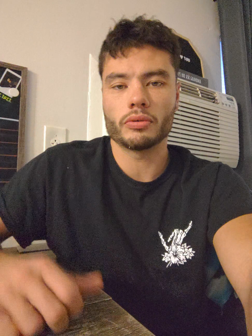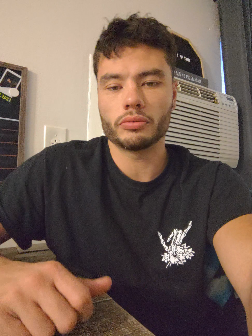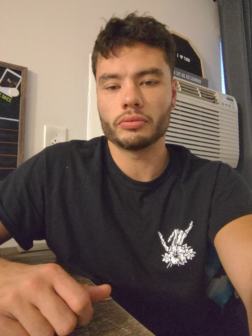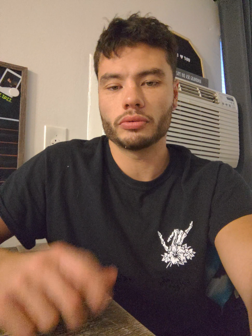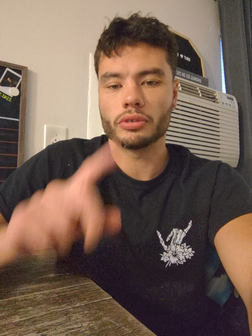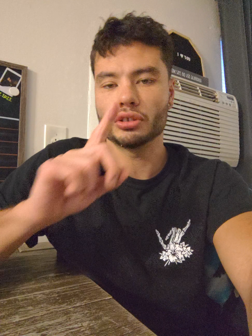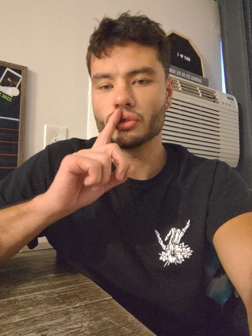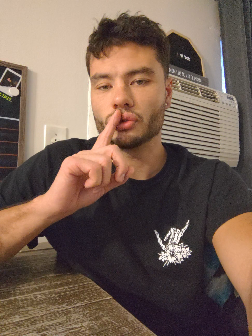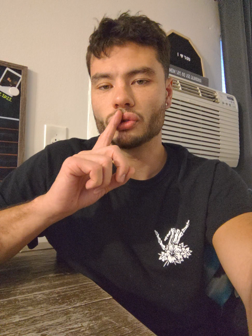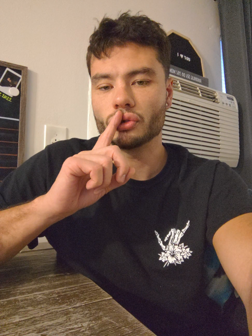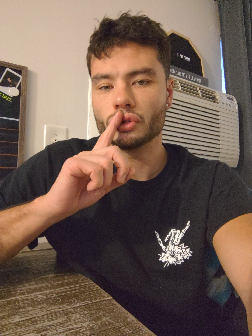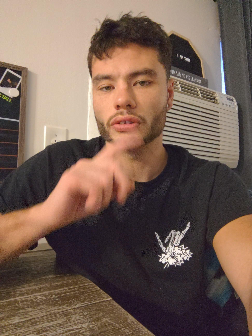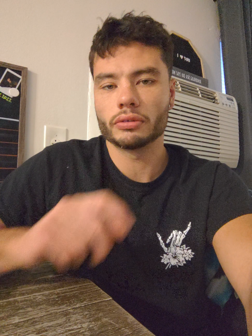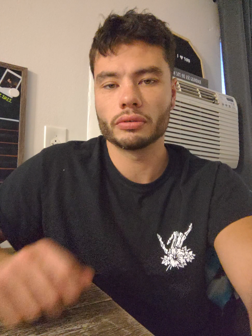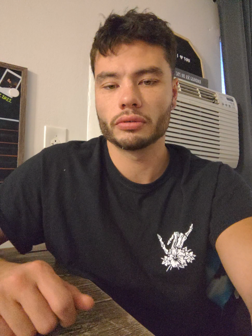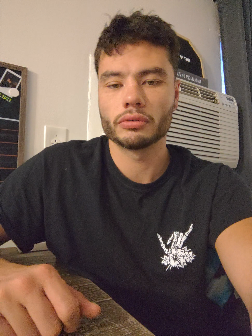shhh